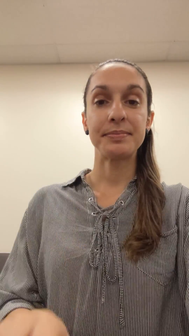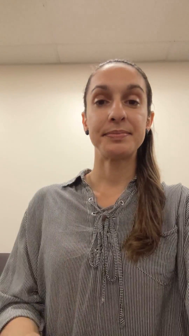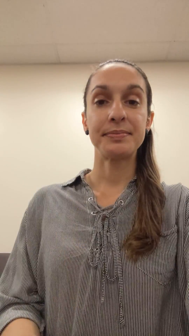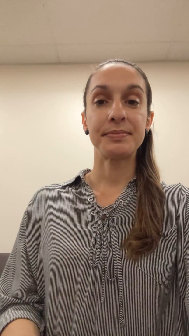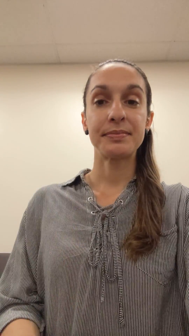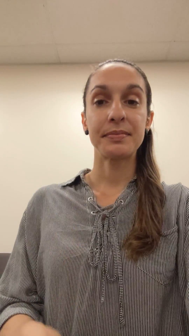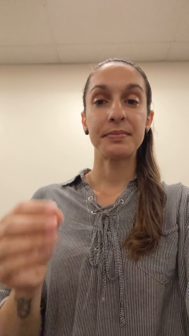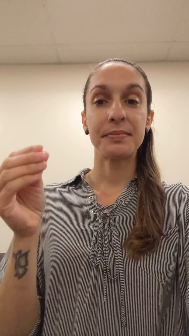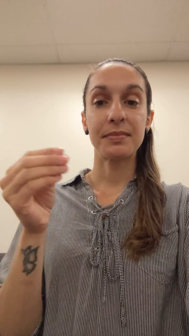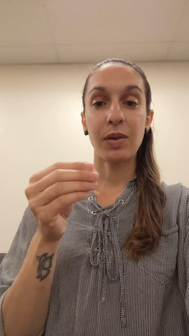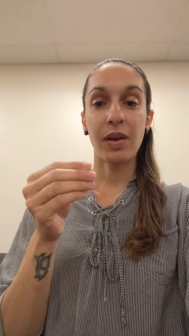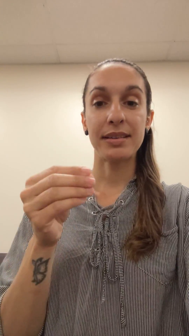more